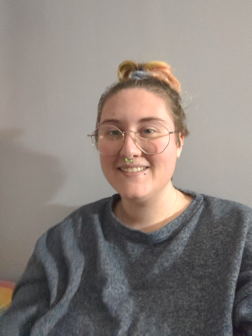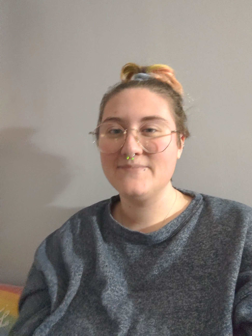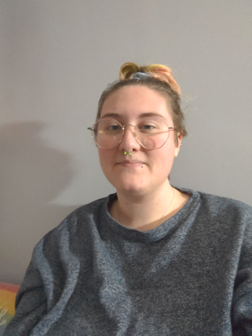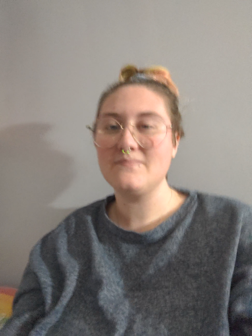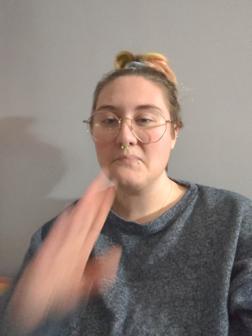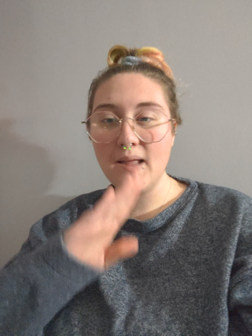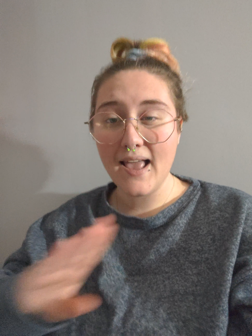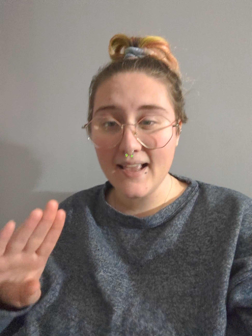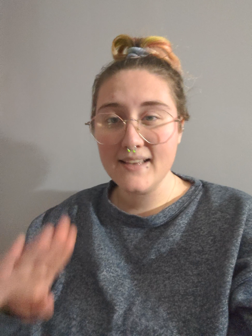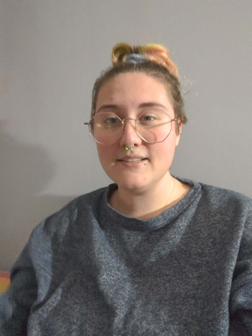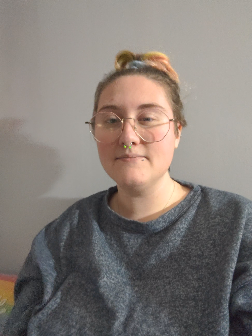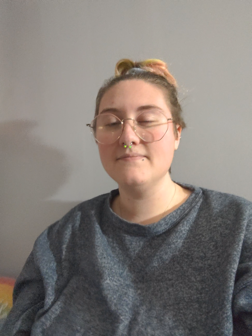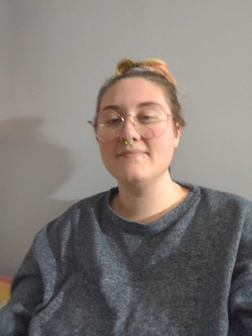quiet